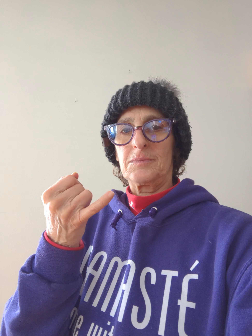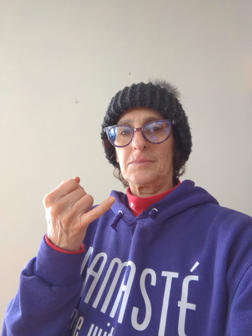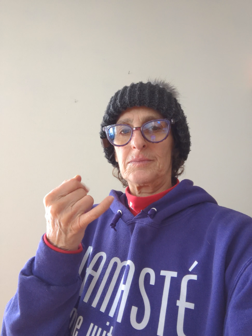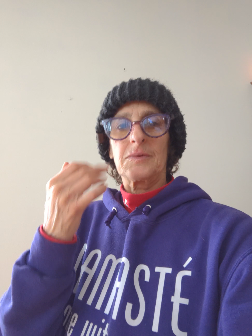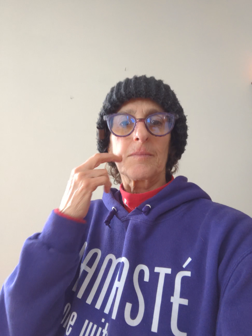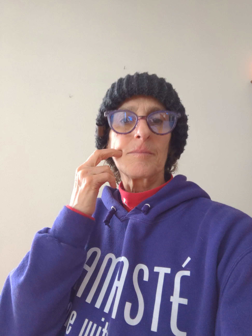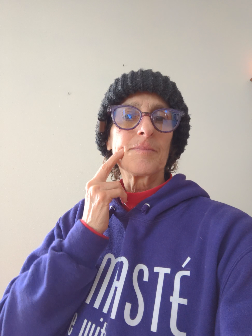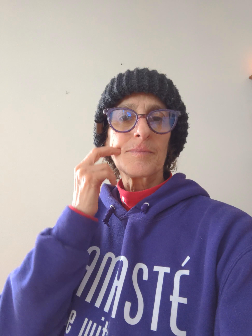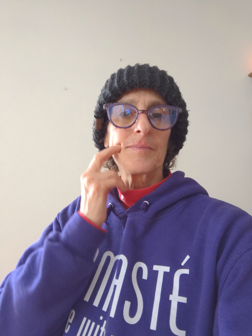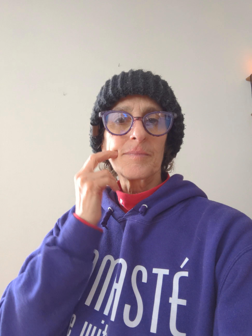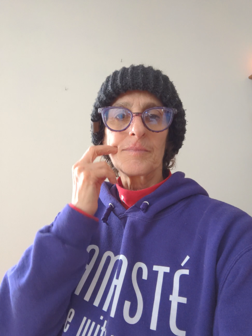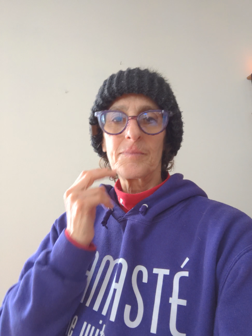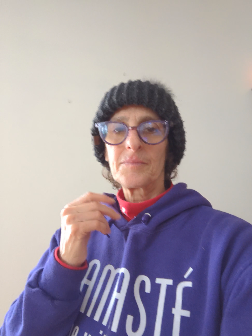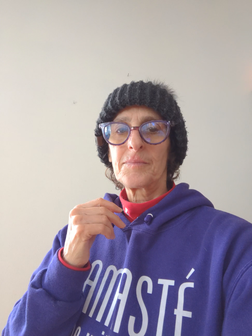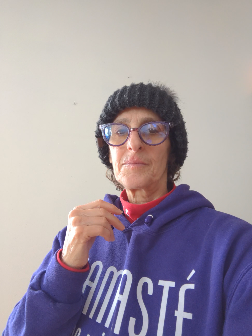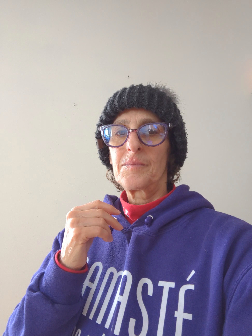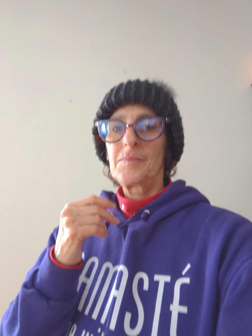gum